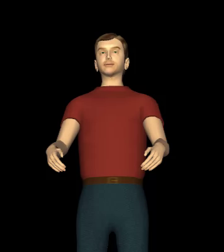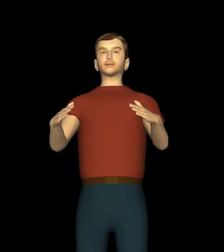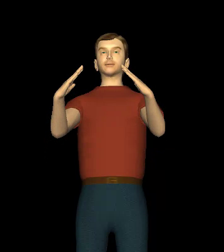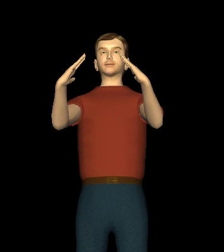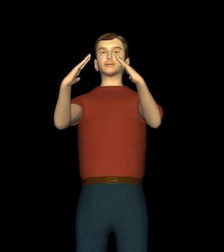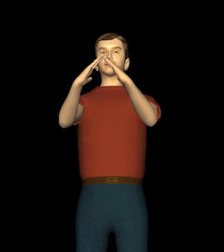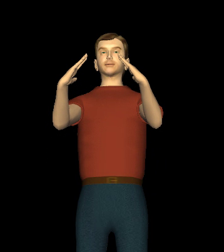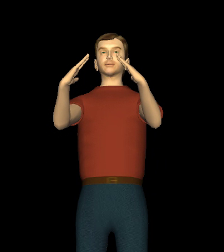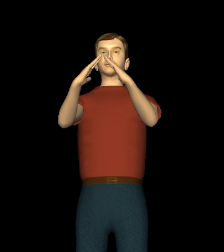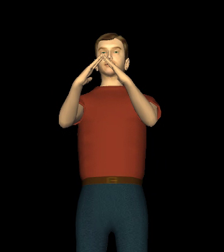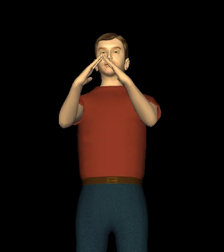بيت